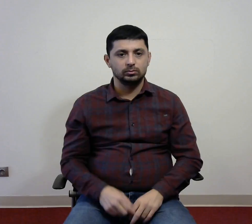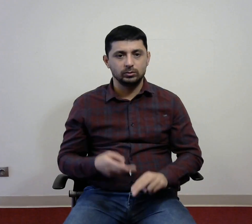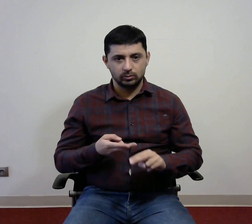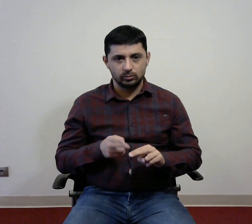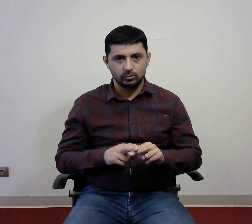bu